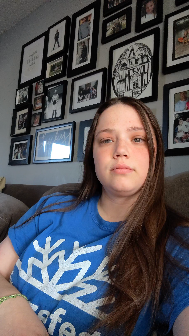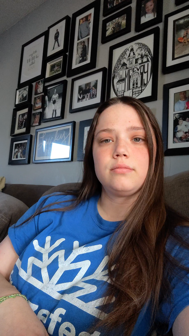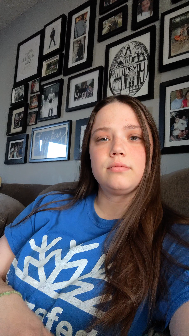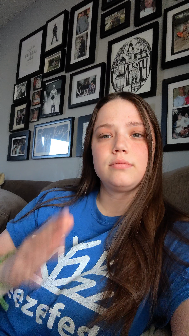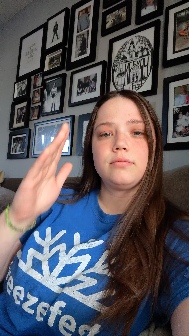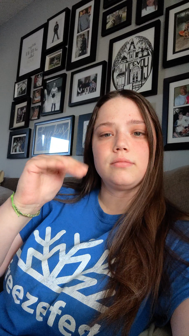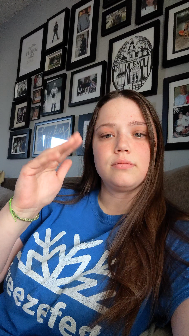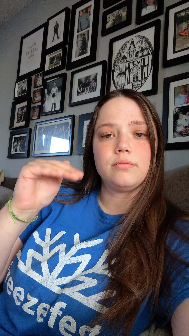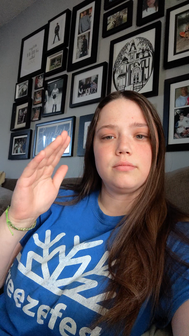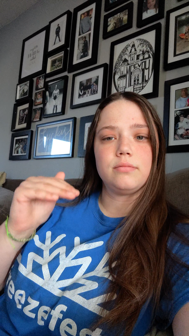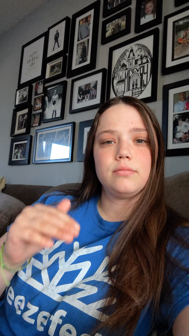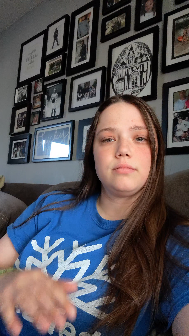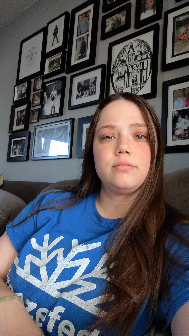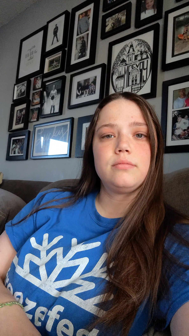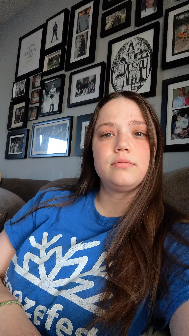downtown